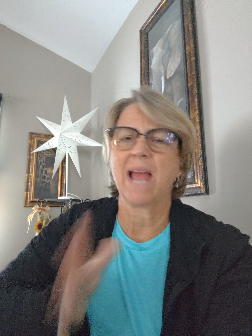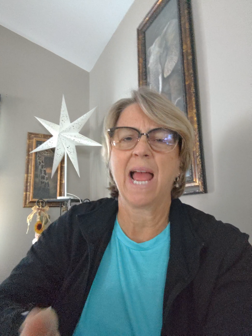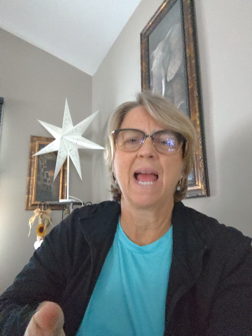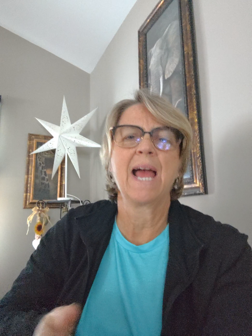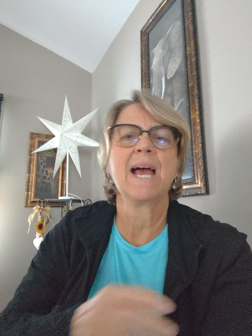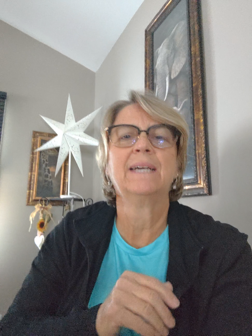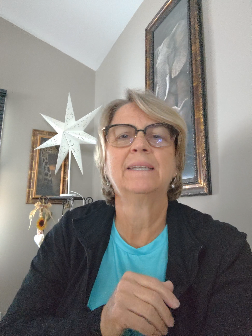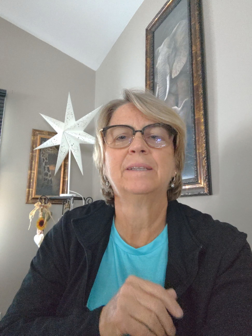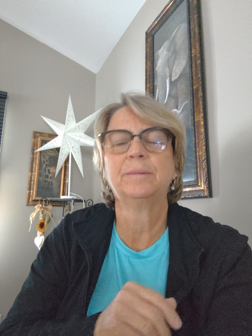fine